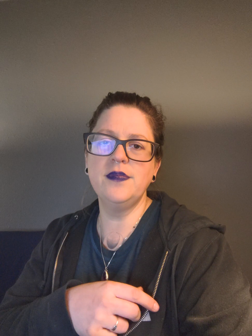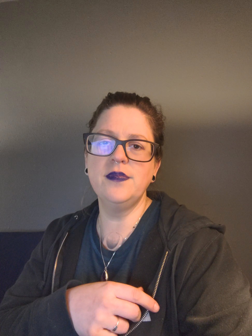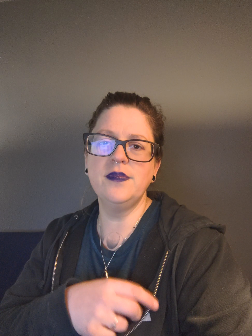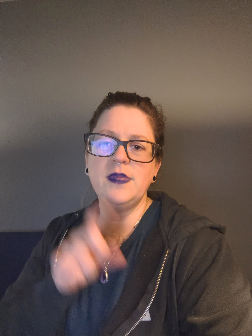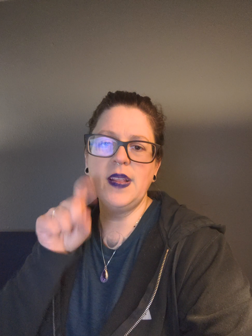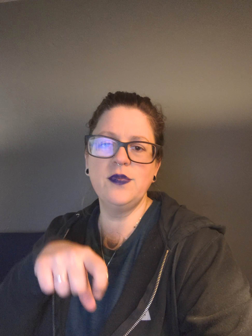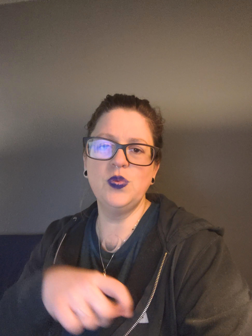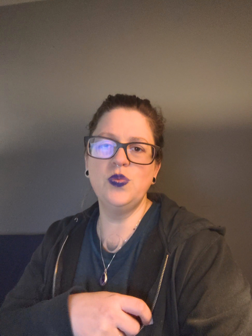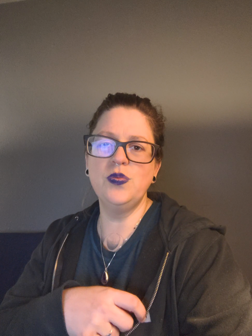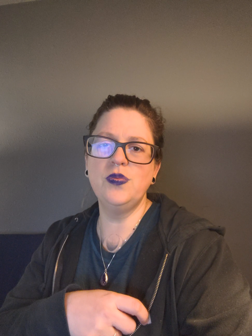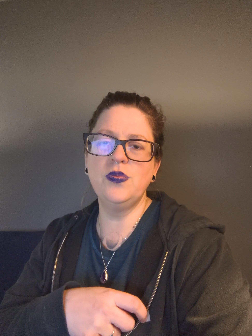have to